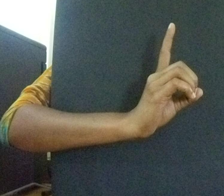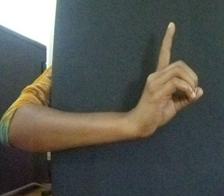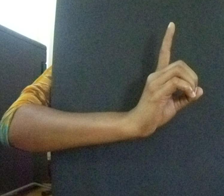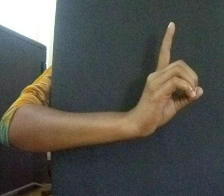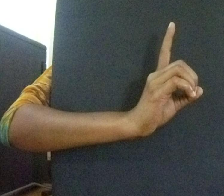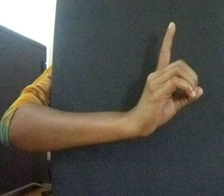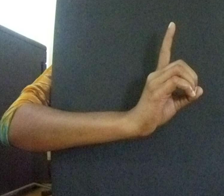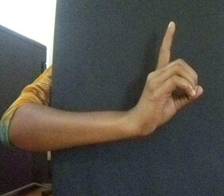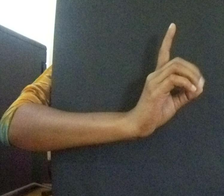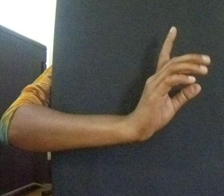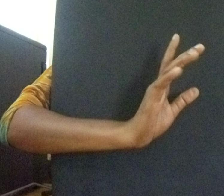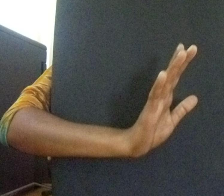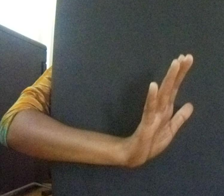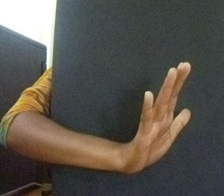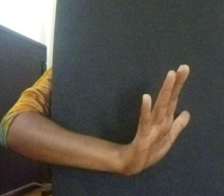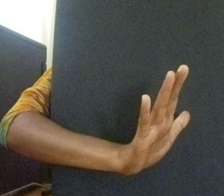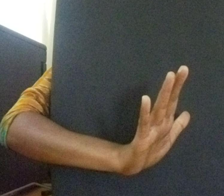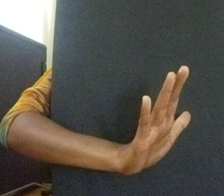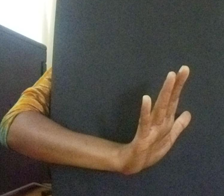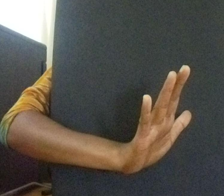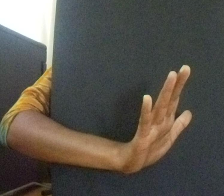hot